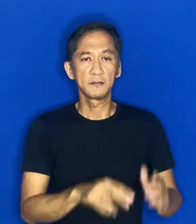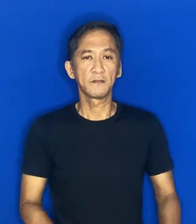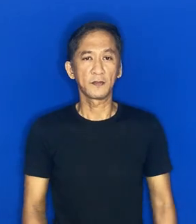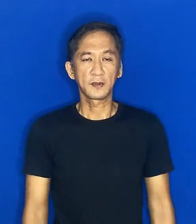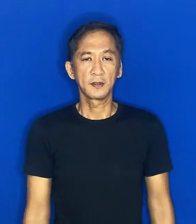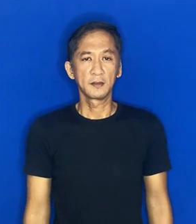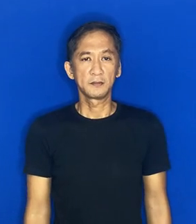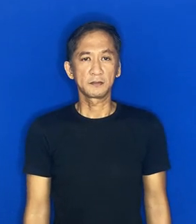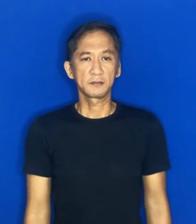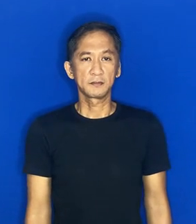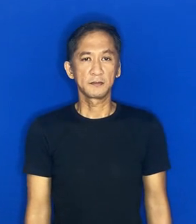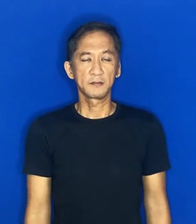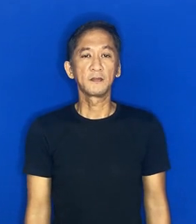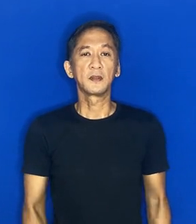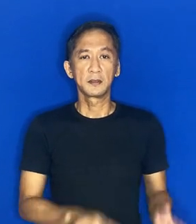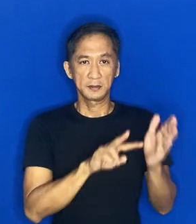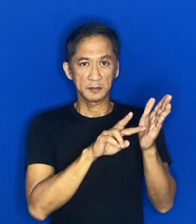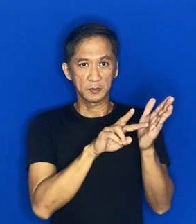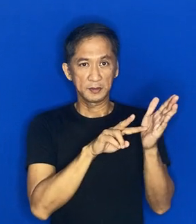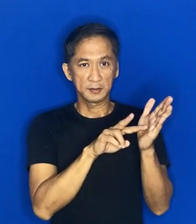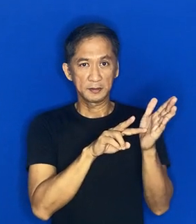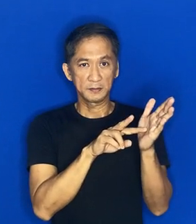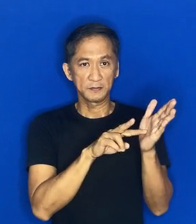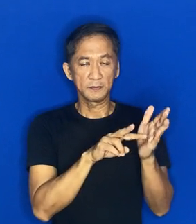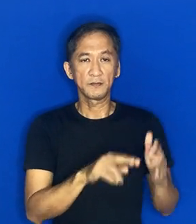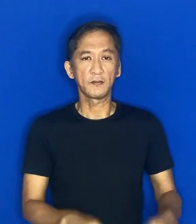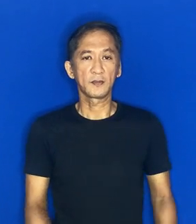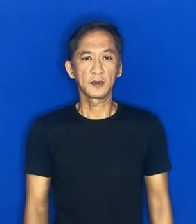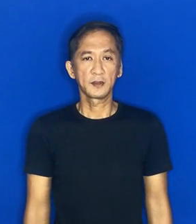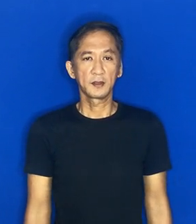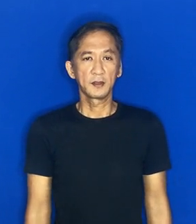violet